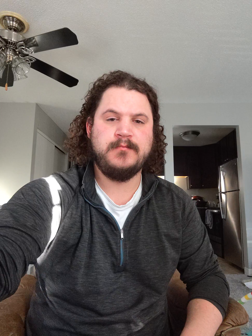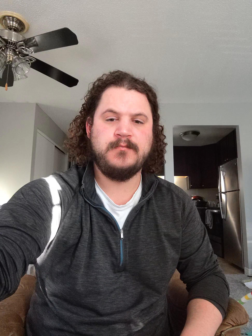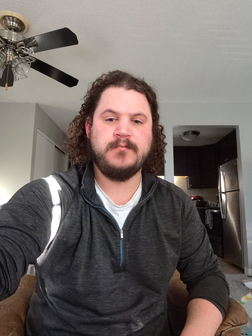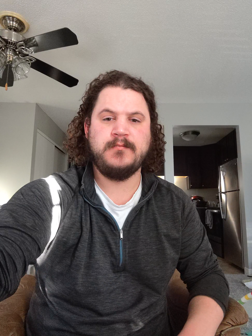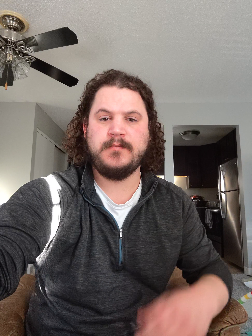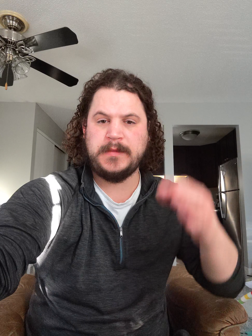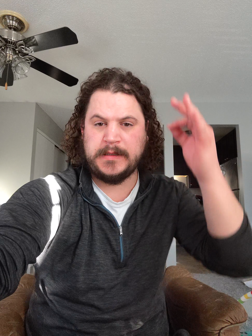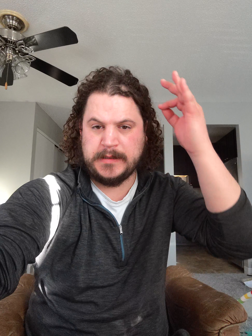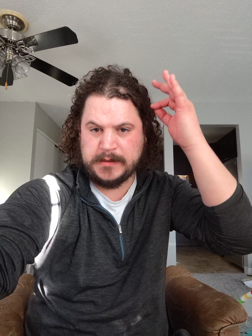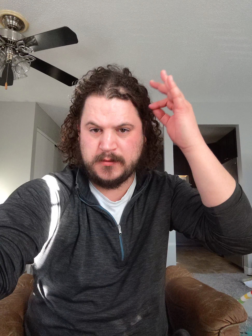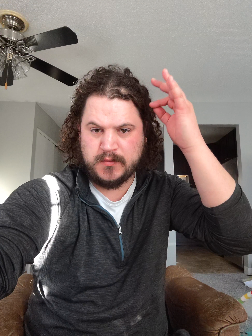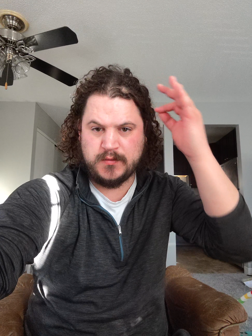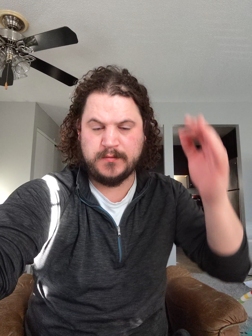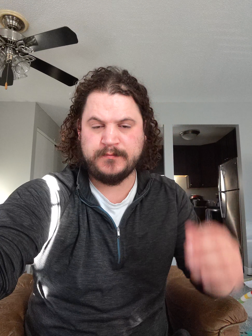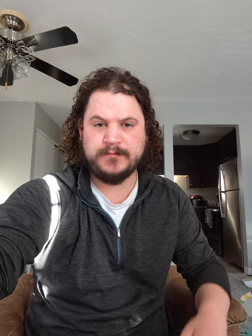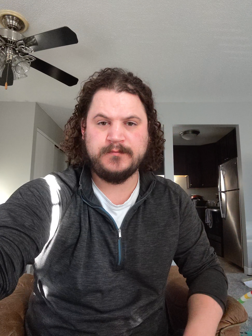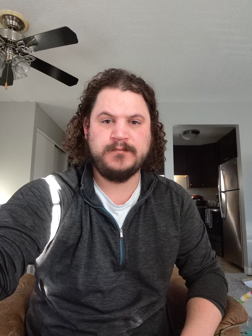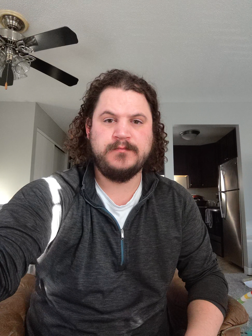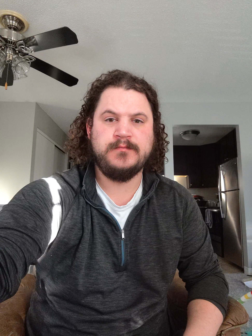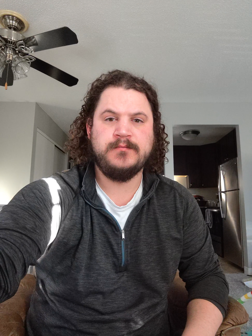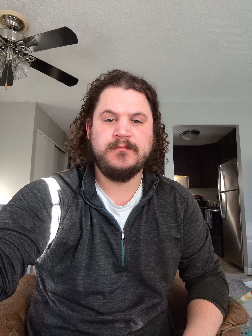hair